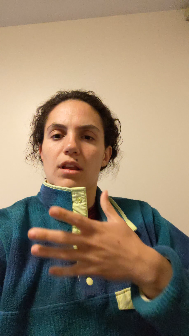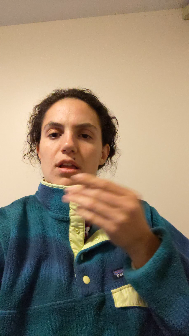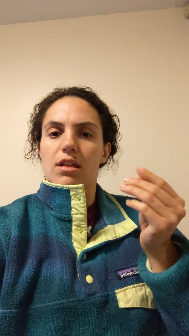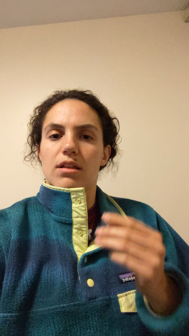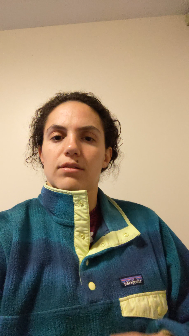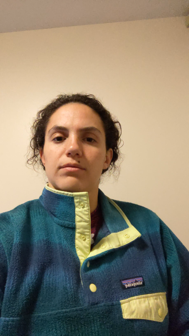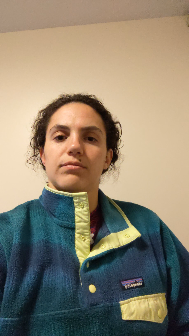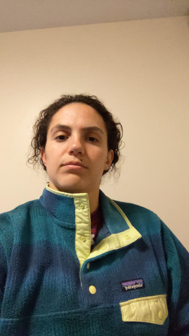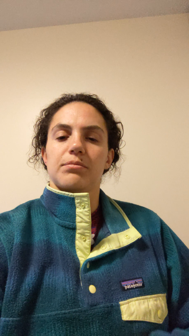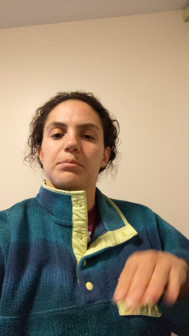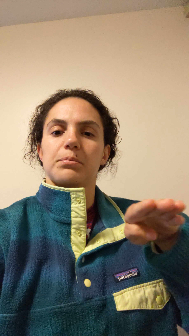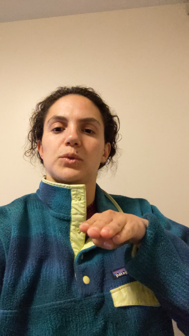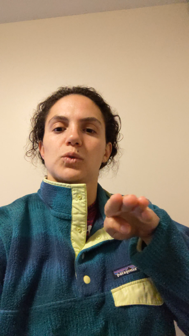boots